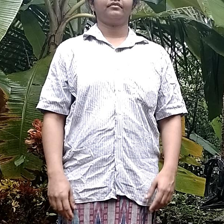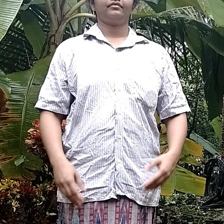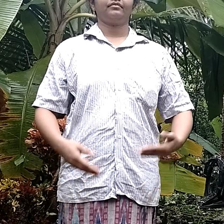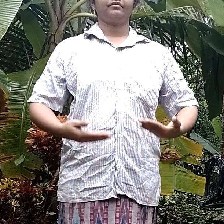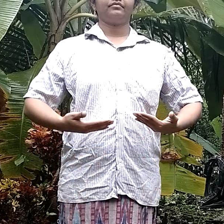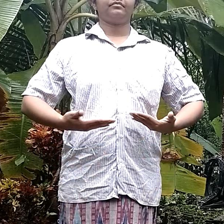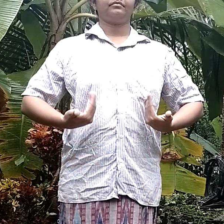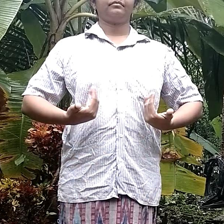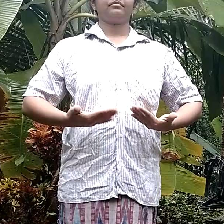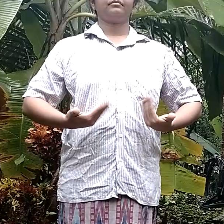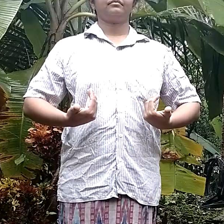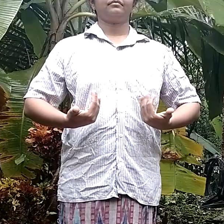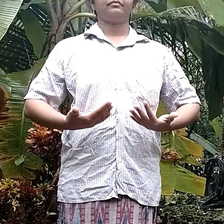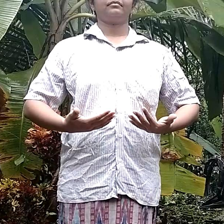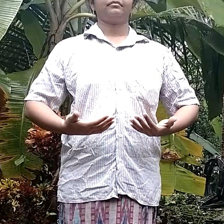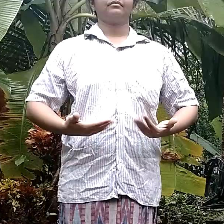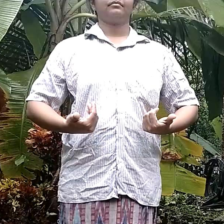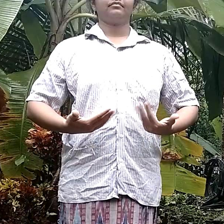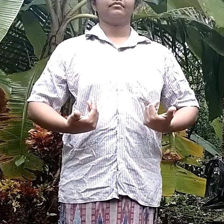Monkey